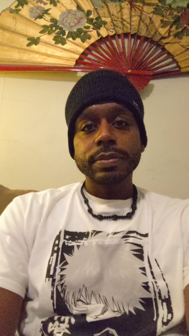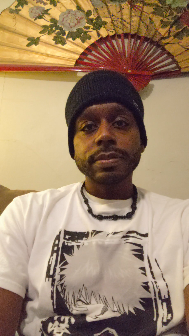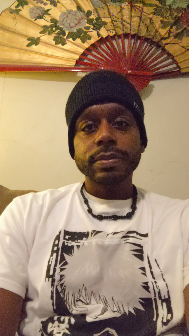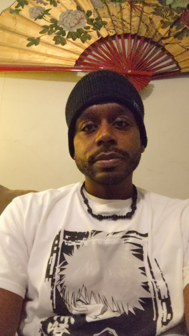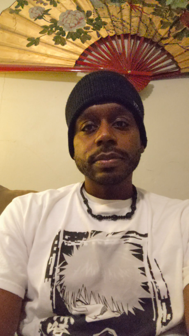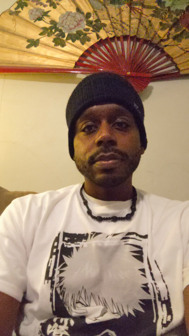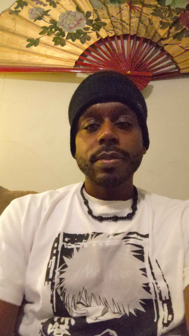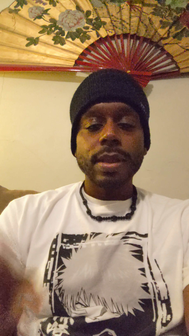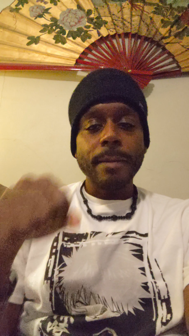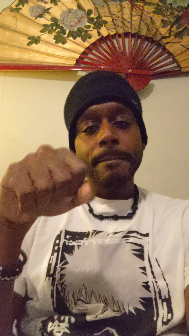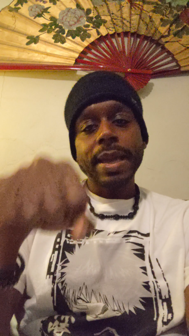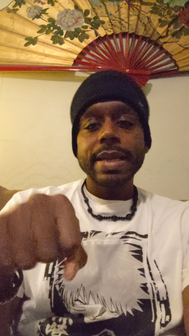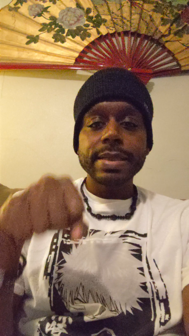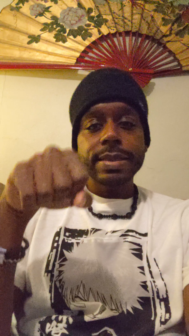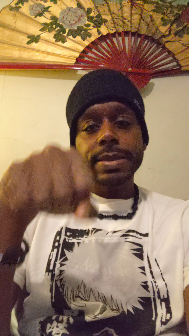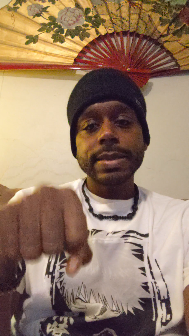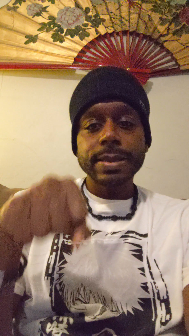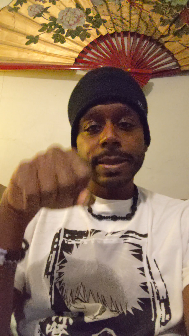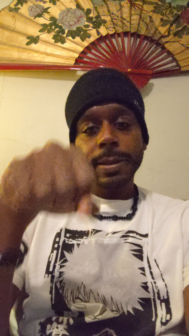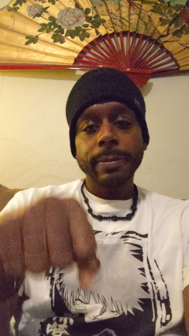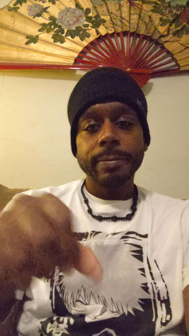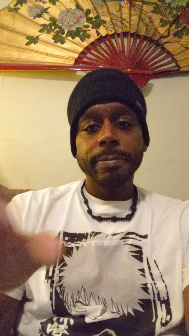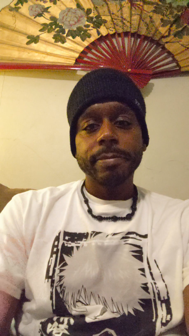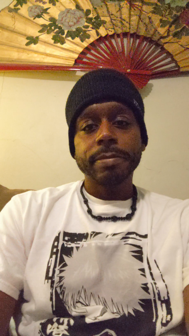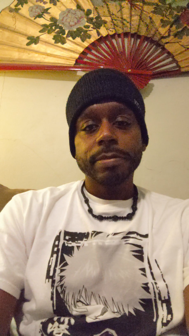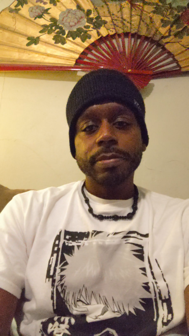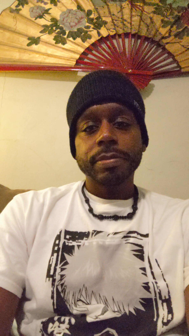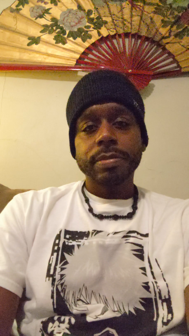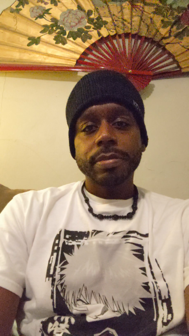bicycle